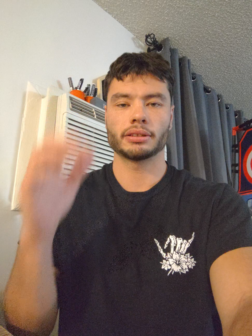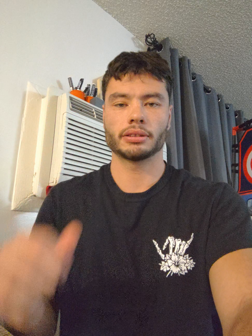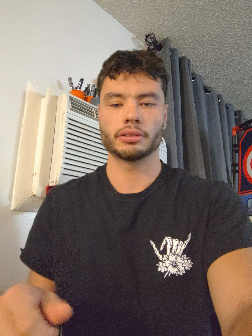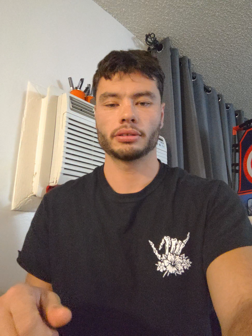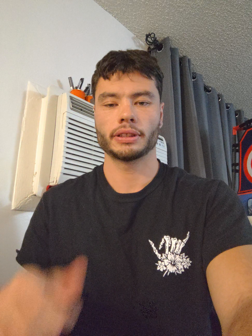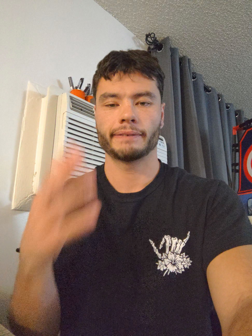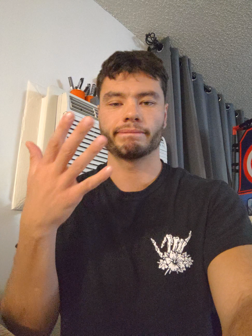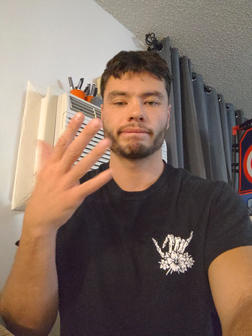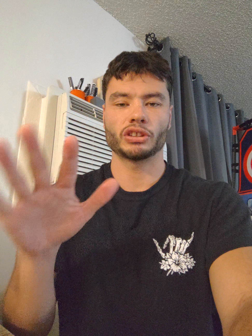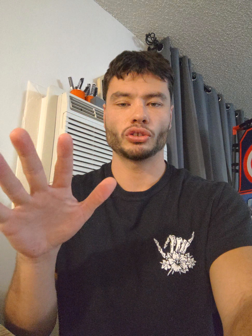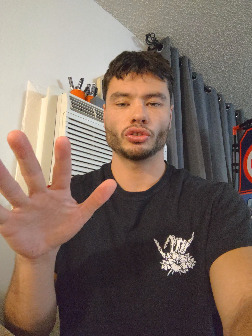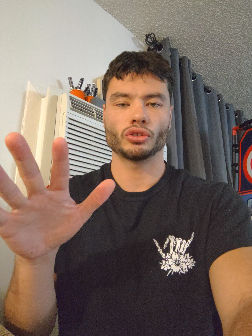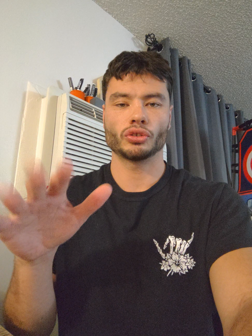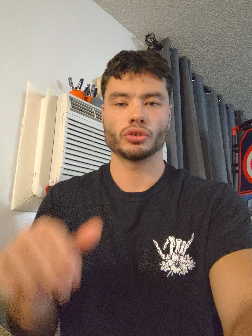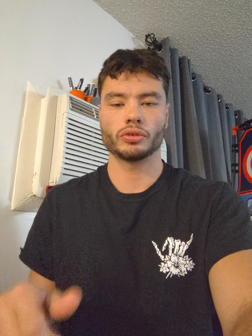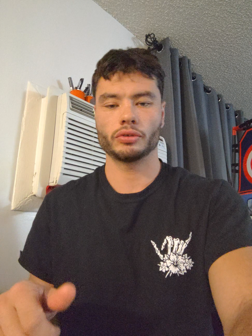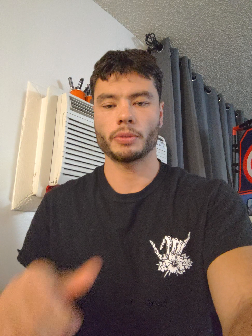finish